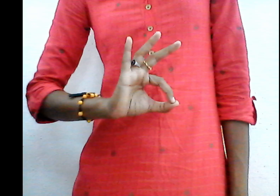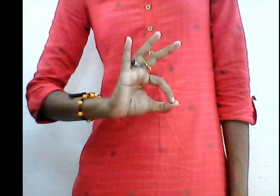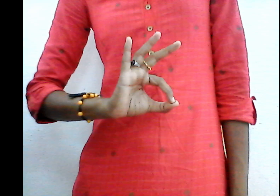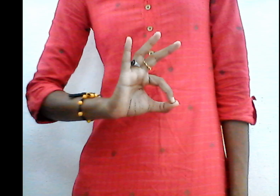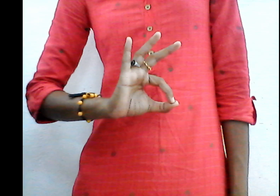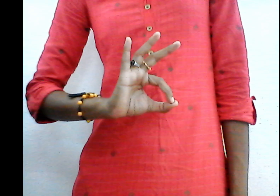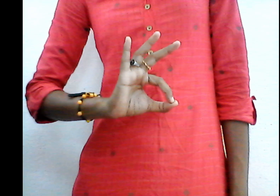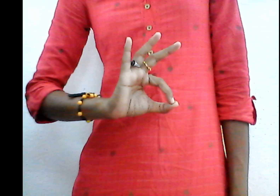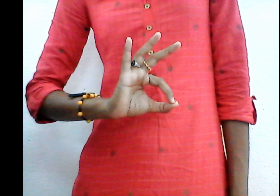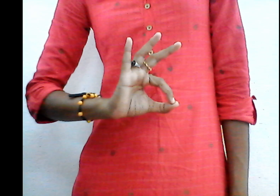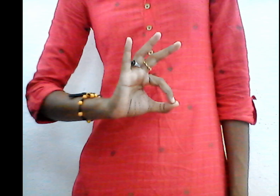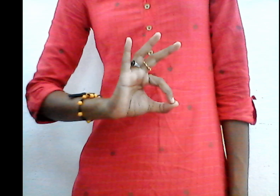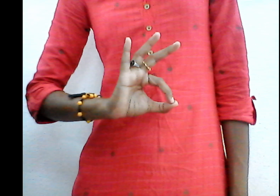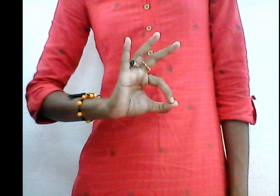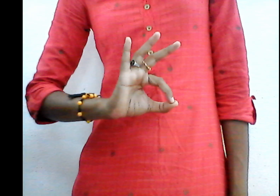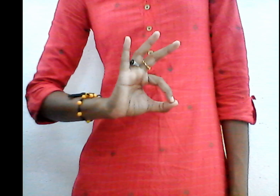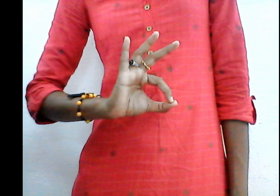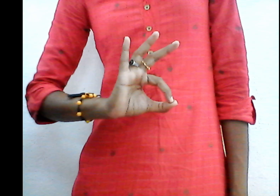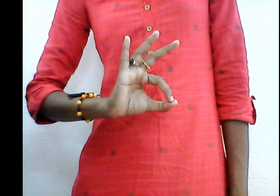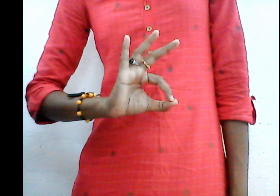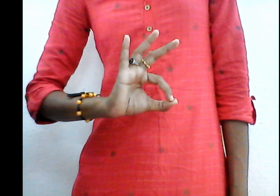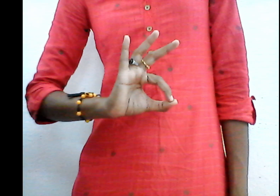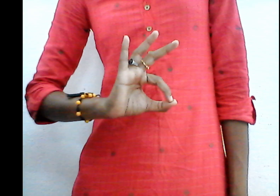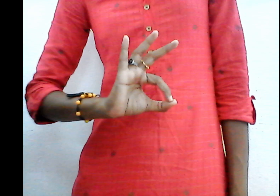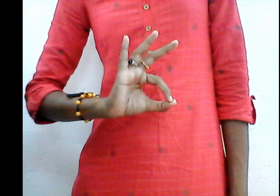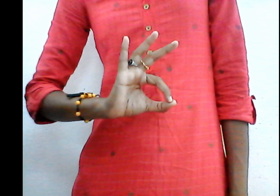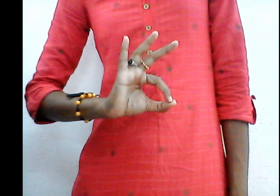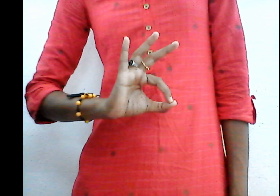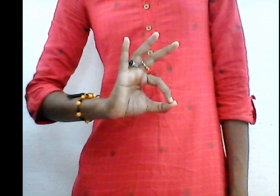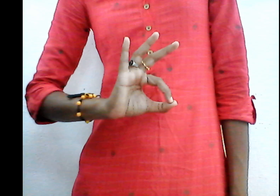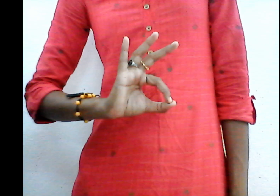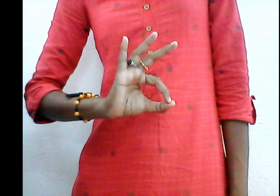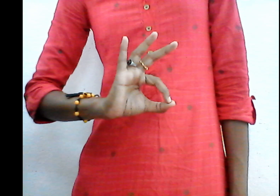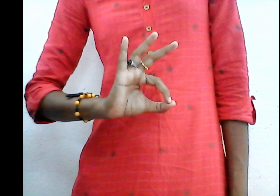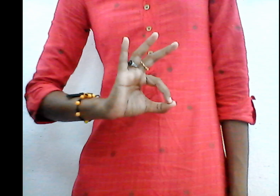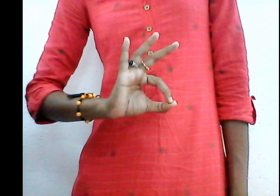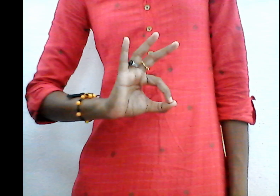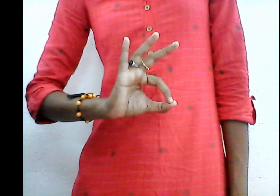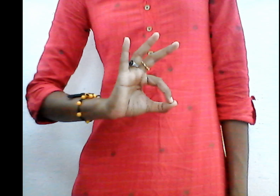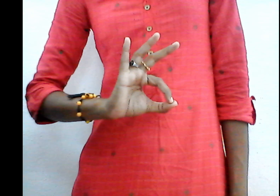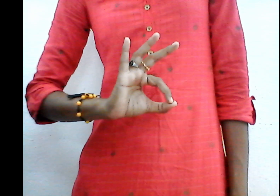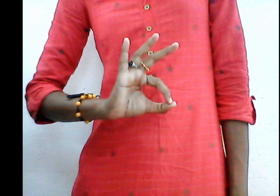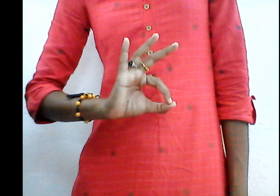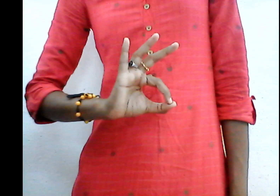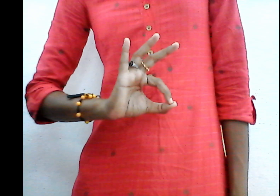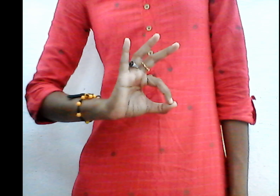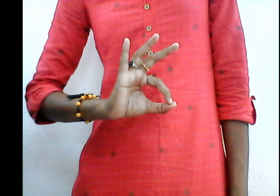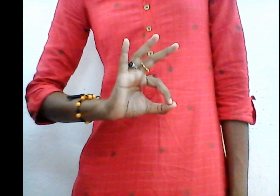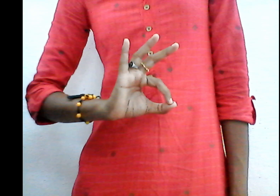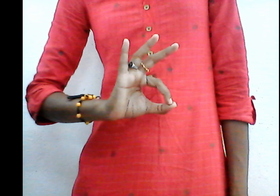ഒ